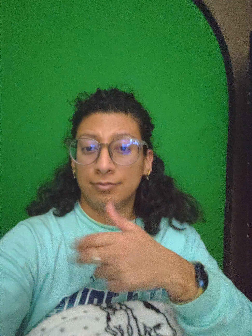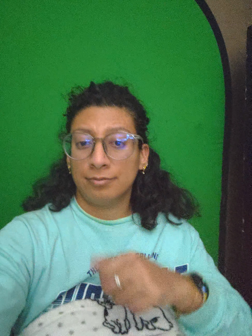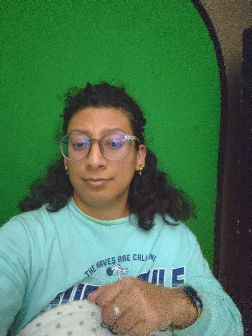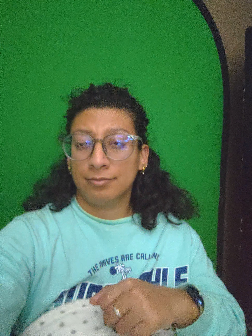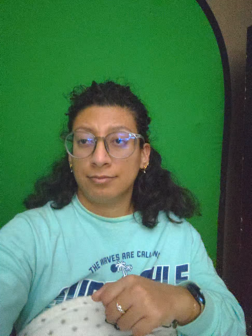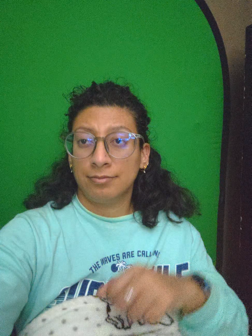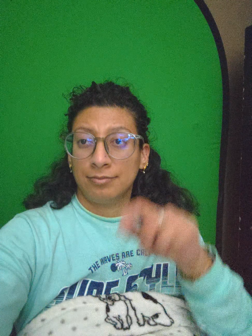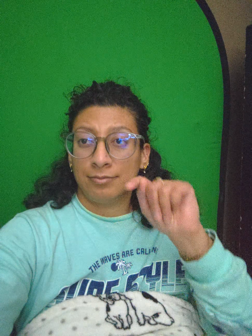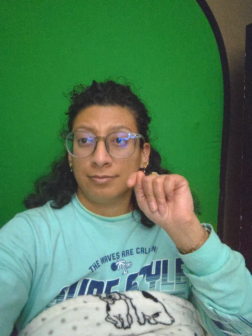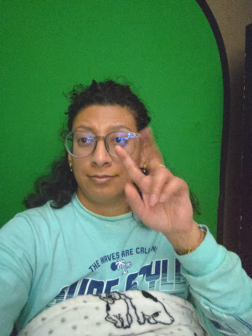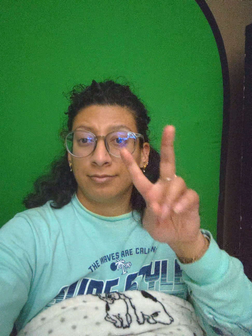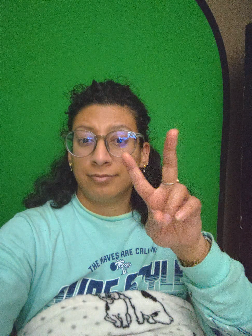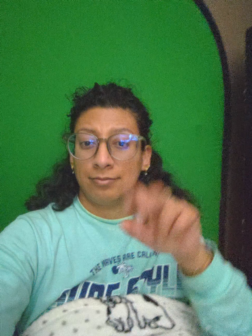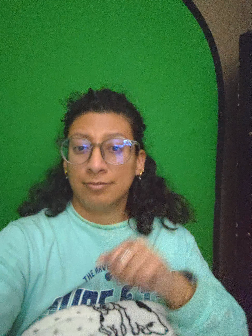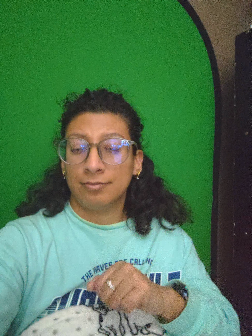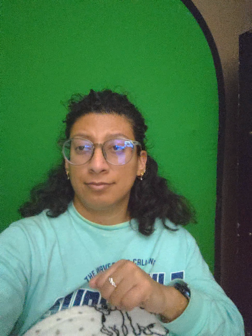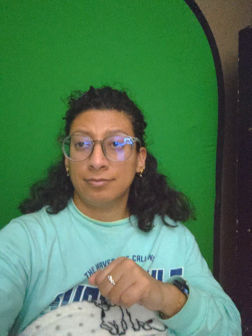TV